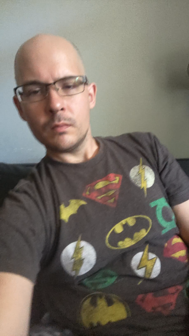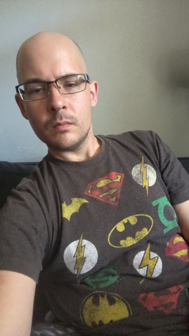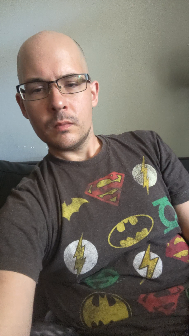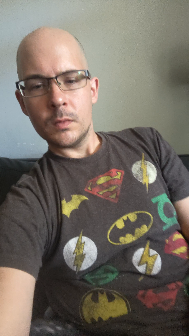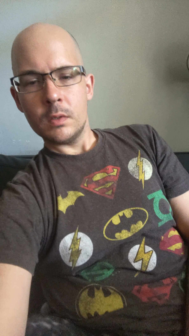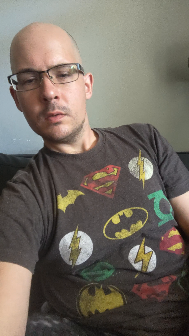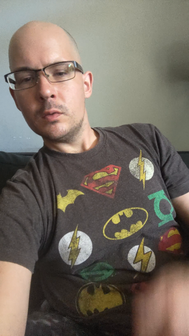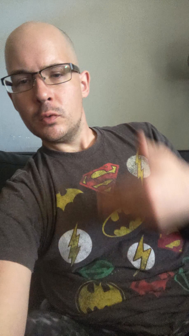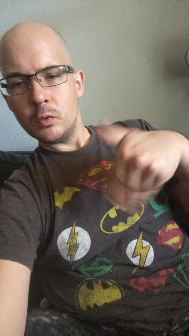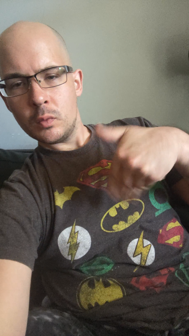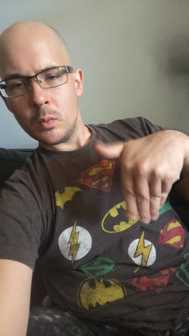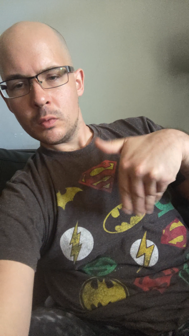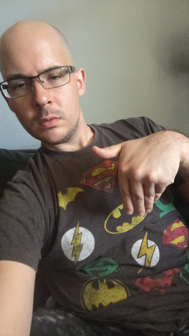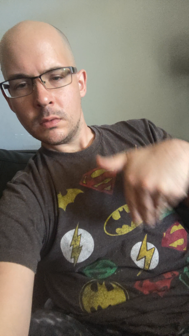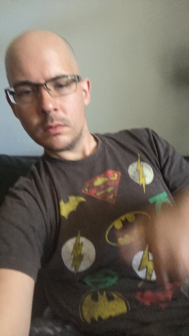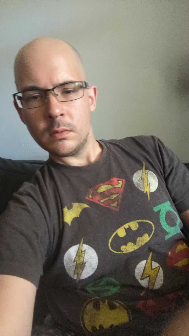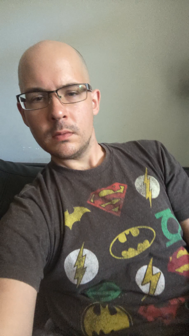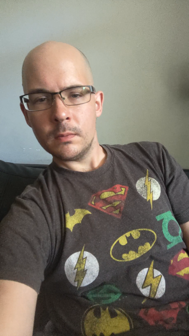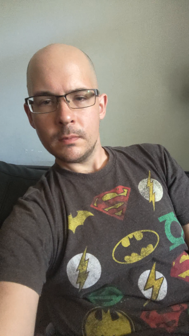shorts